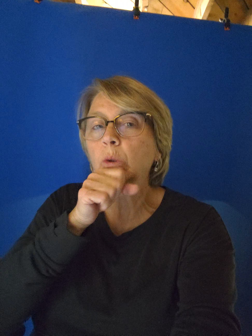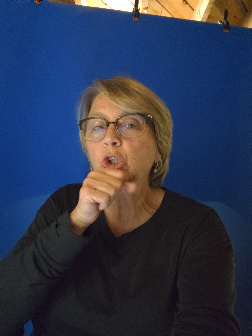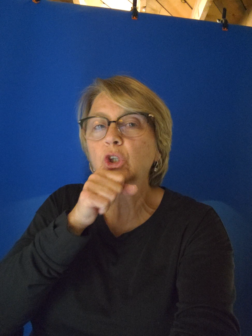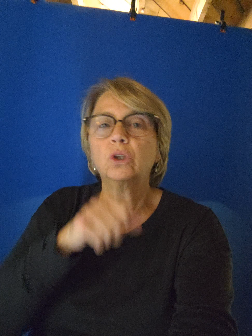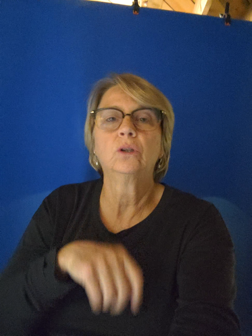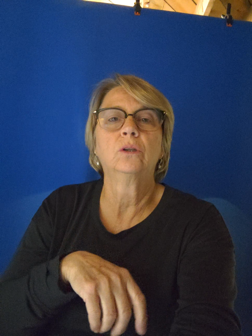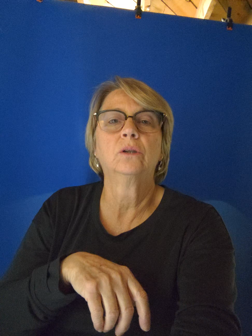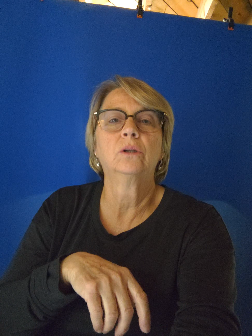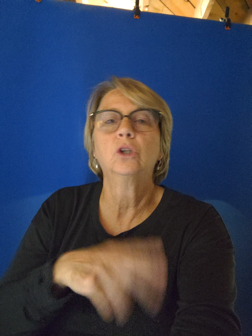orange